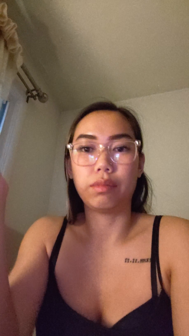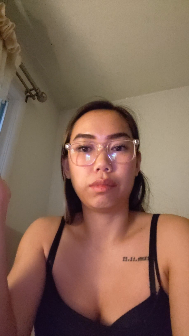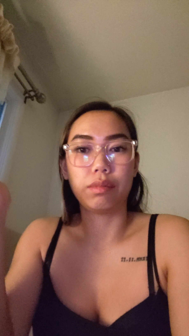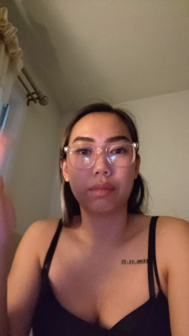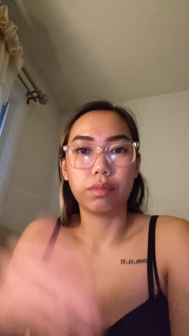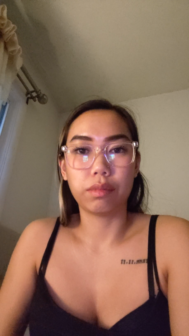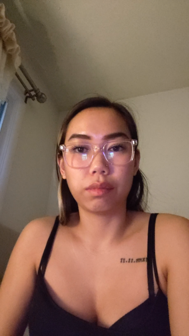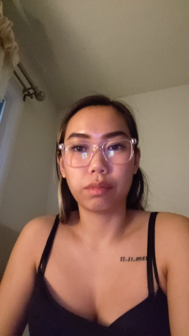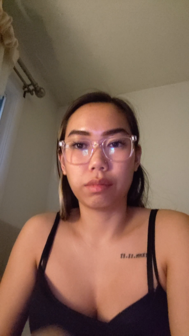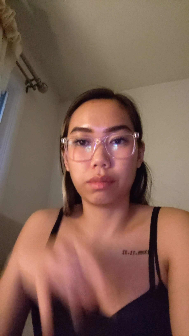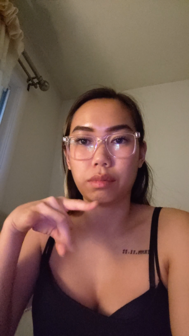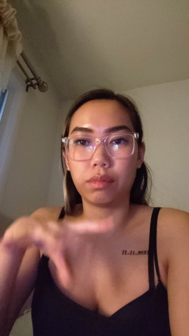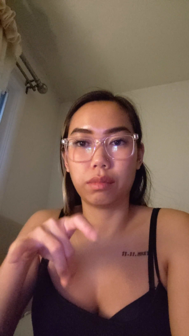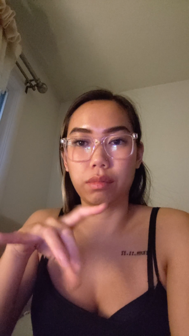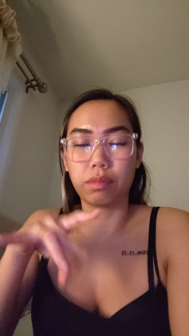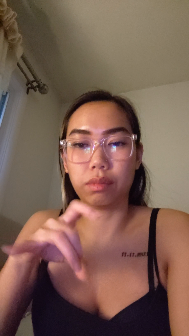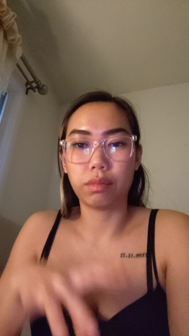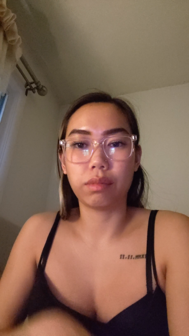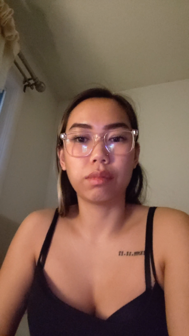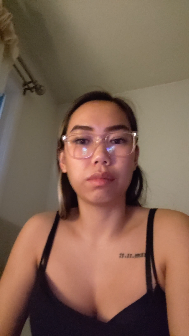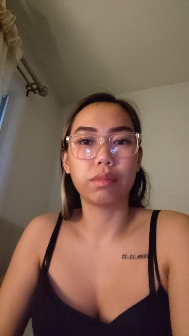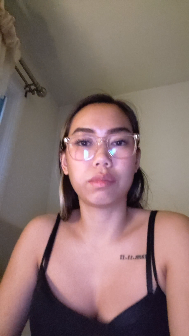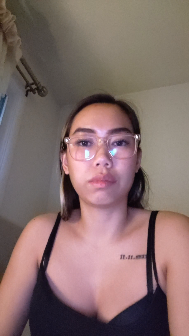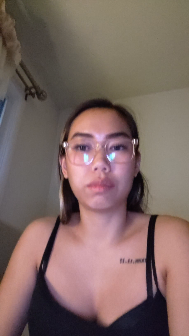pumpkin